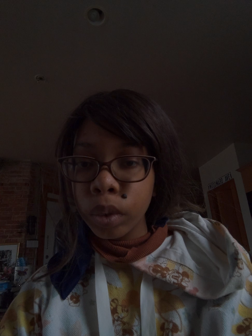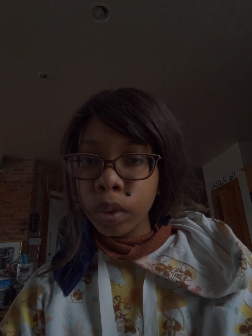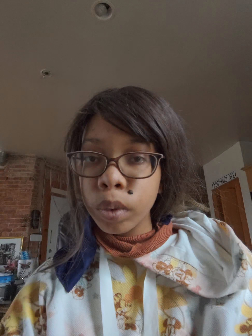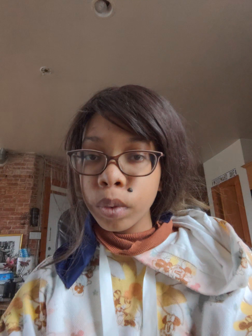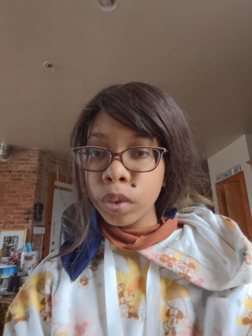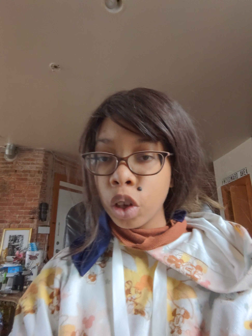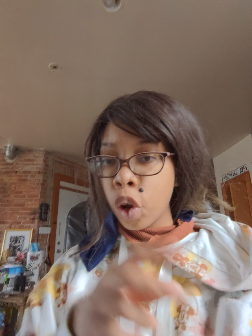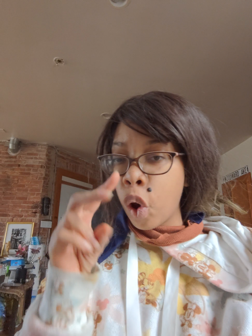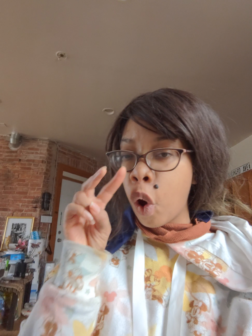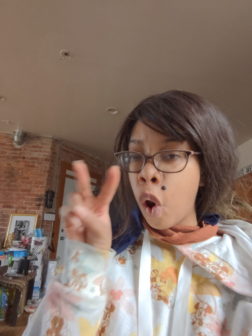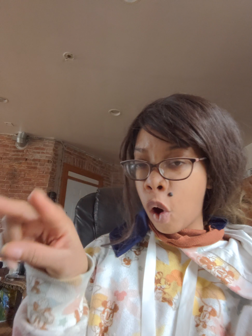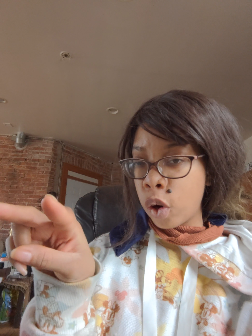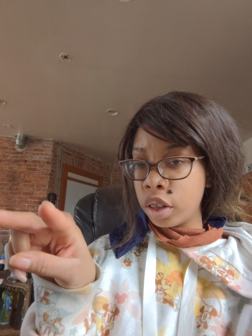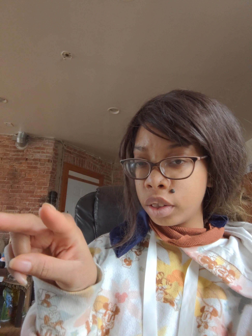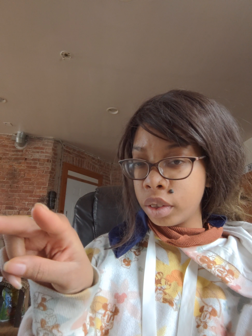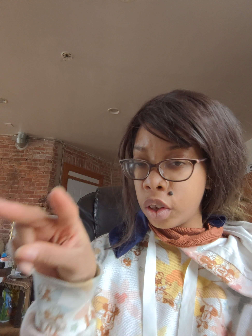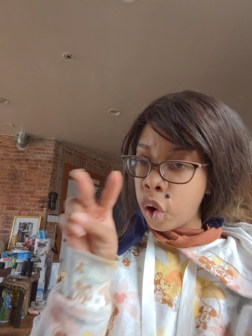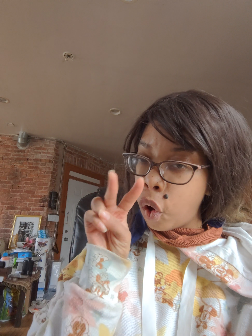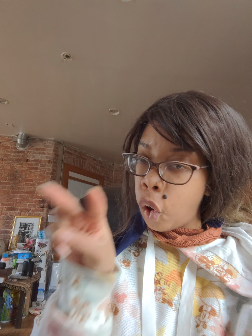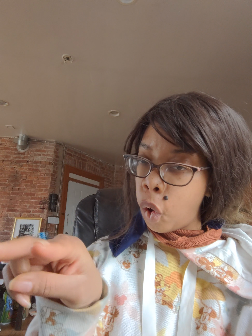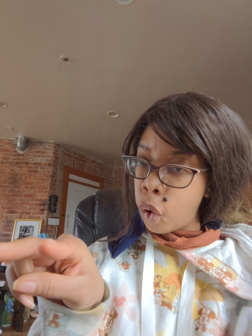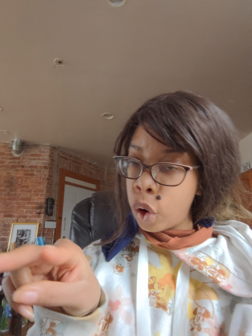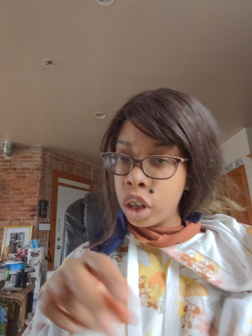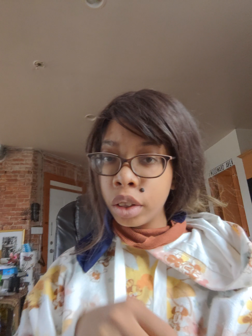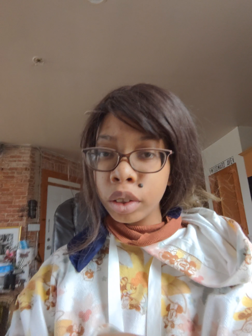look